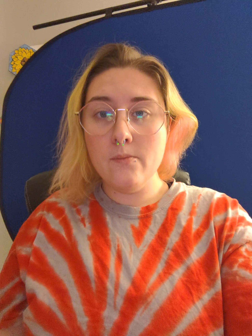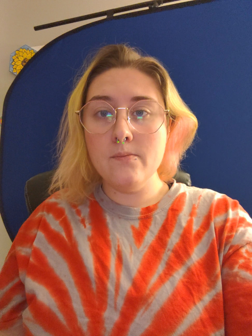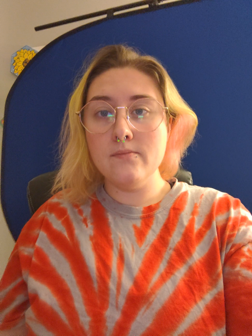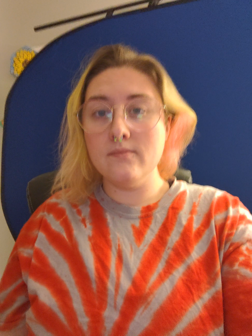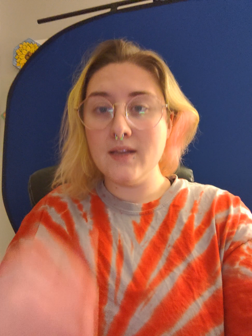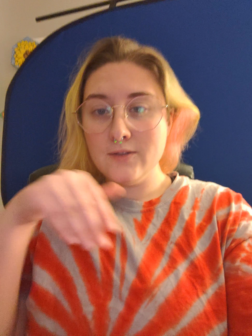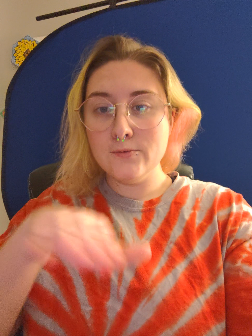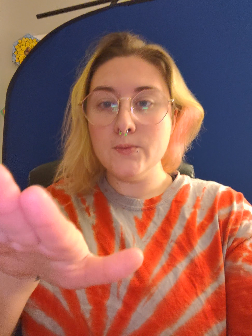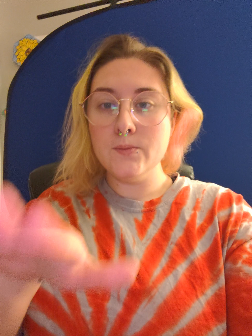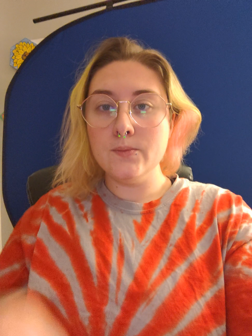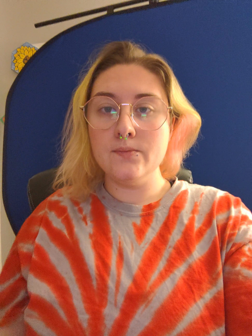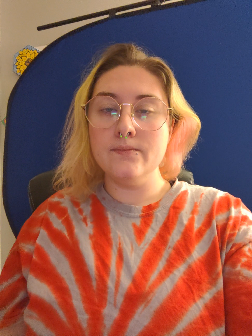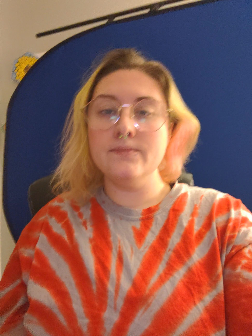into